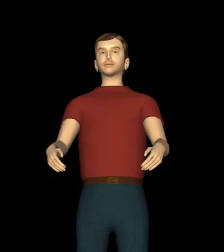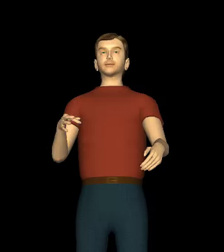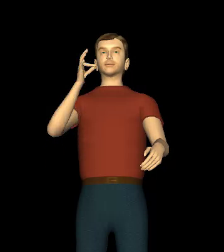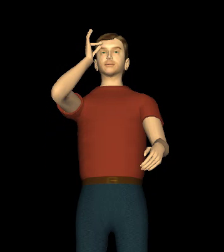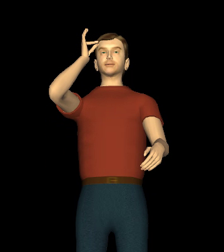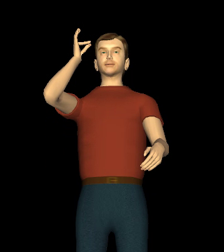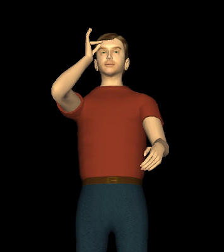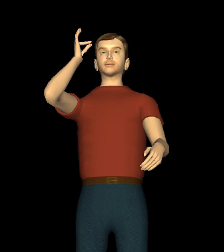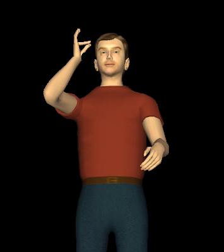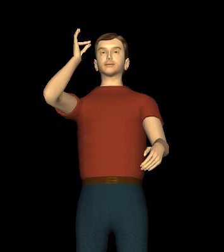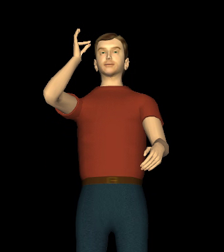شعر